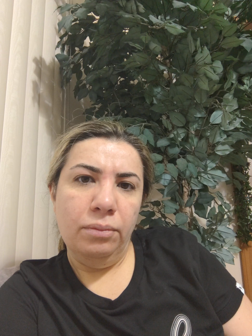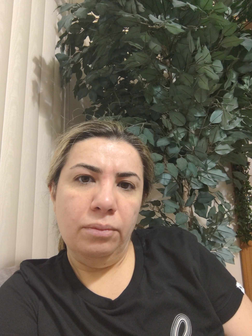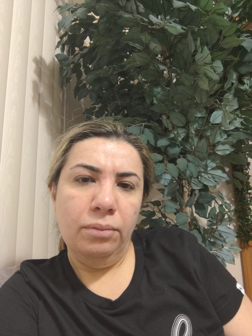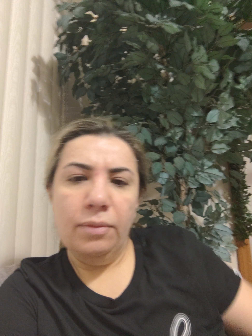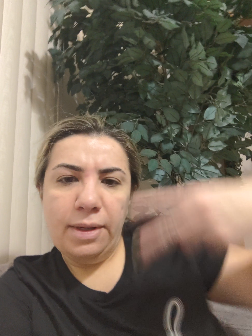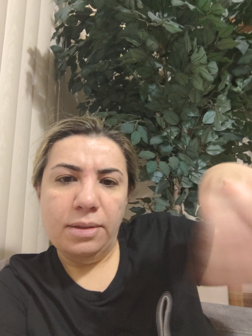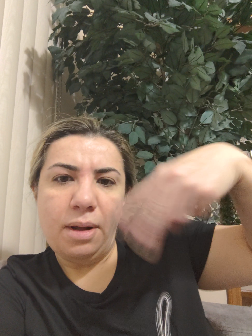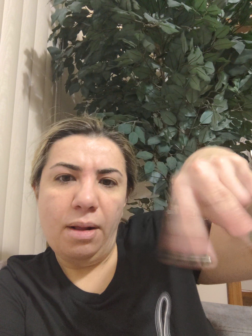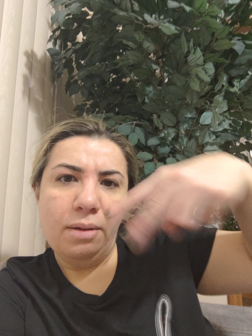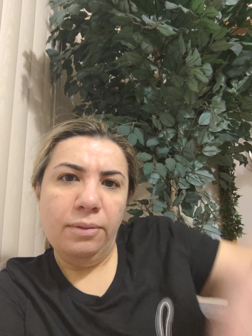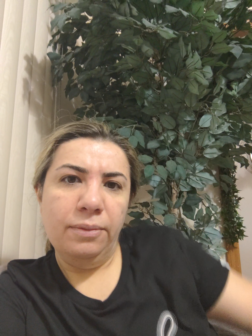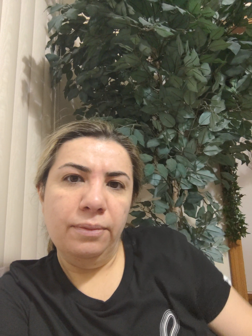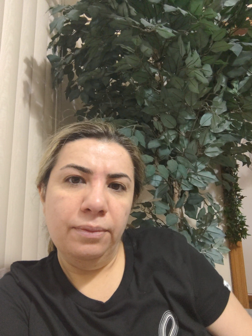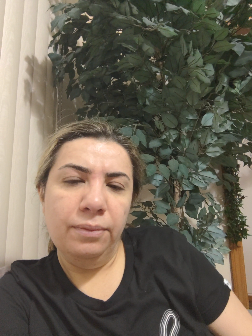dance